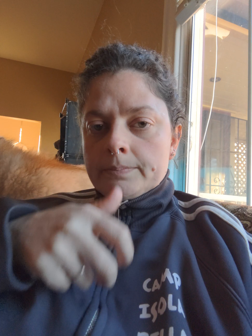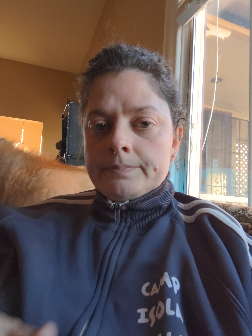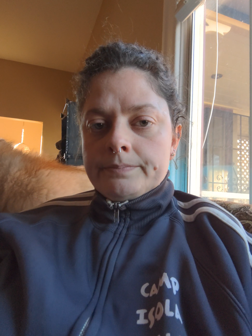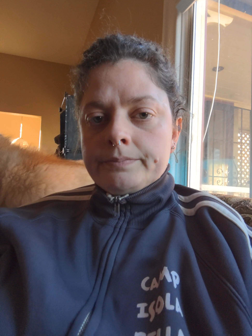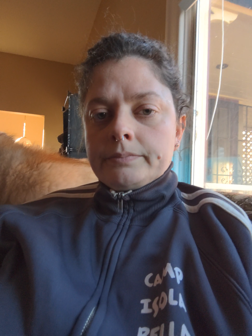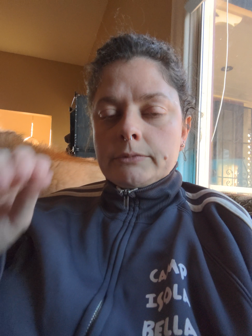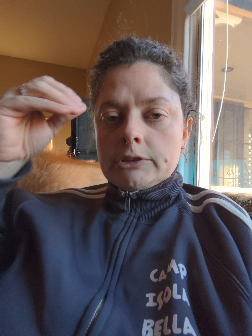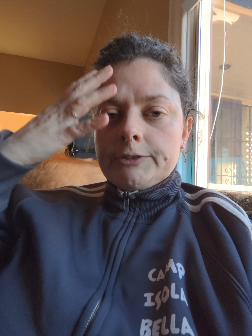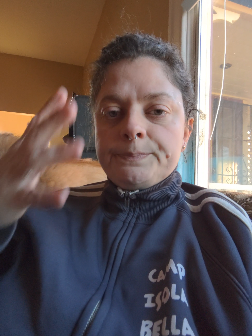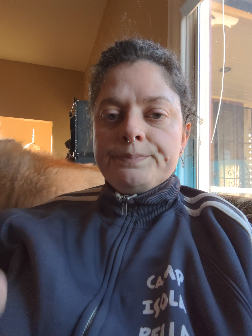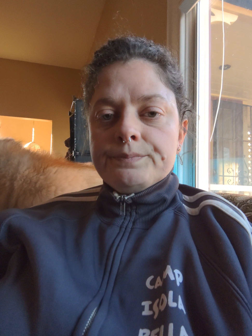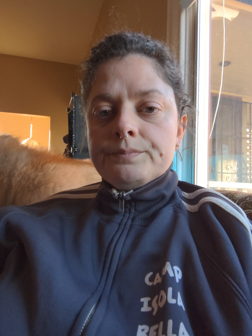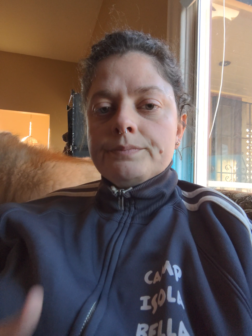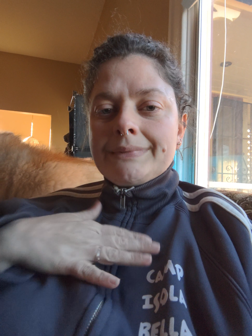sun